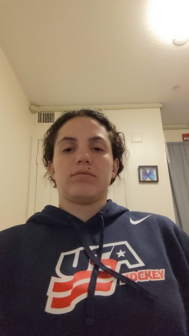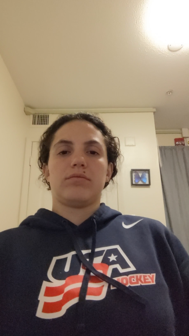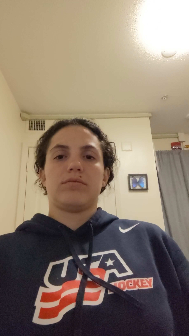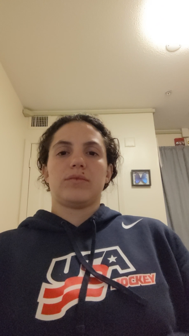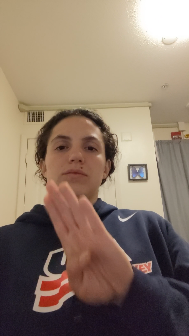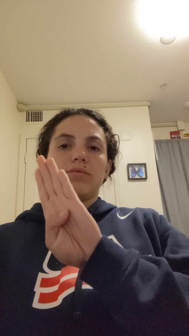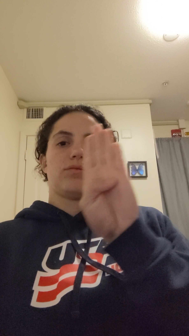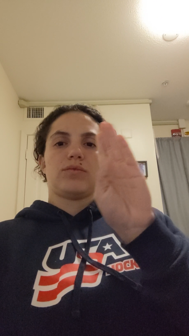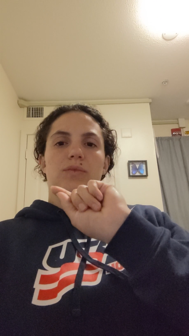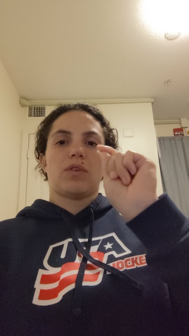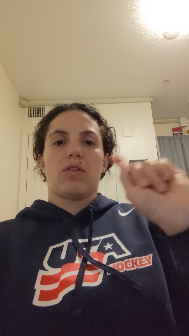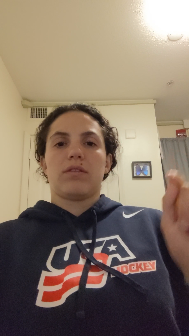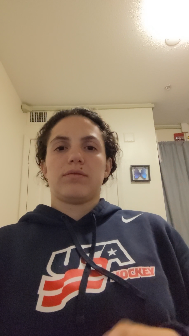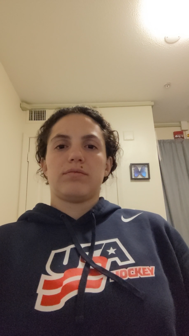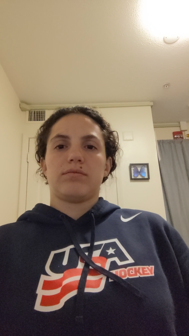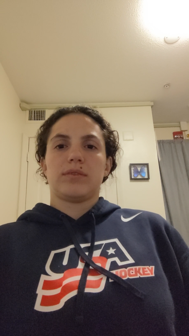chalk